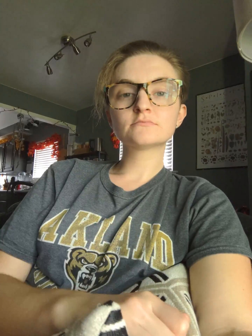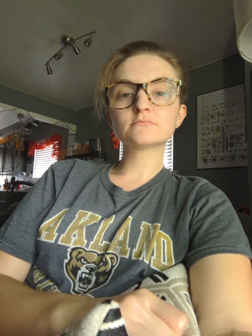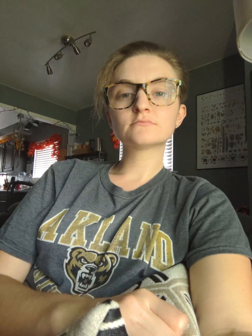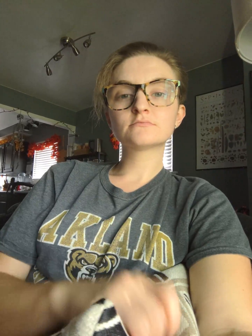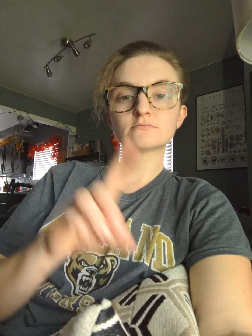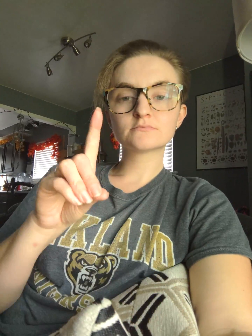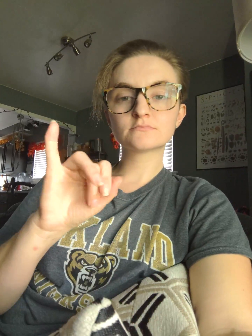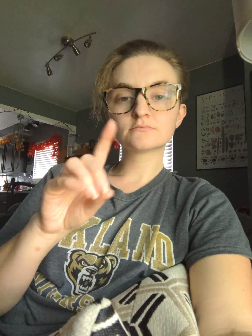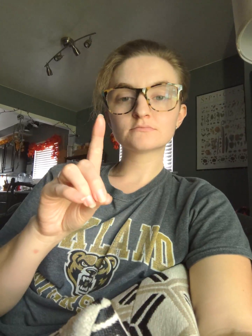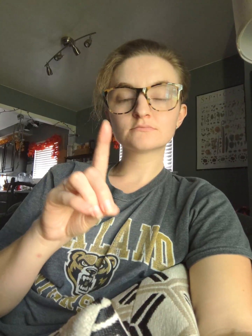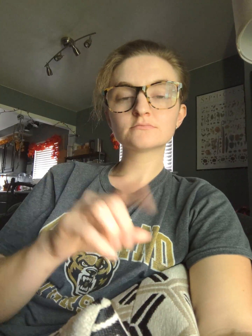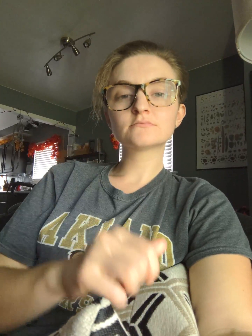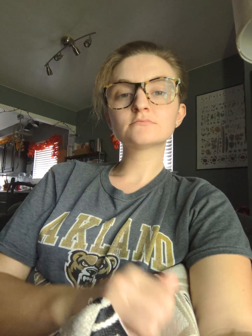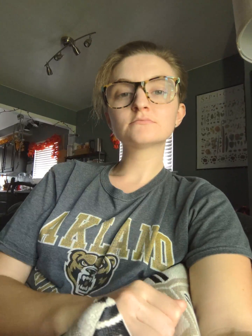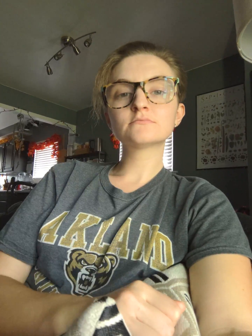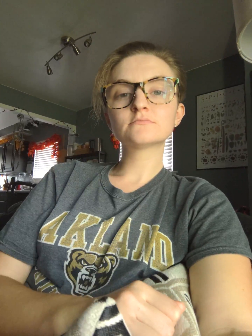did